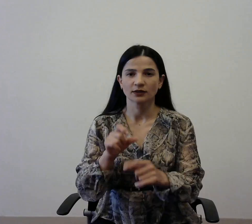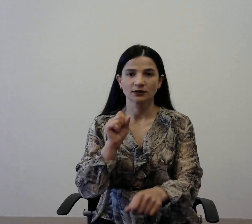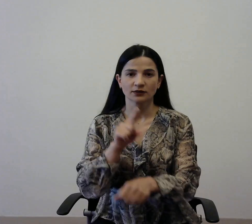sifariş